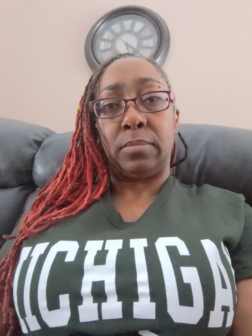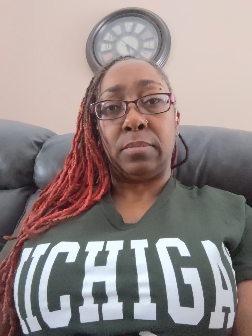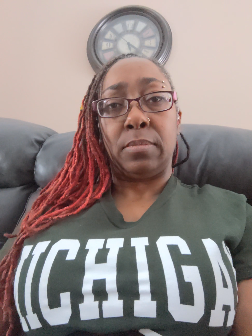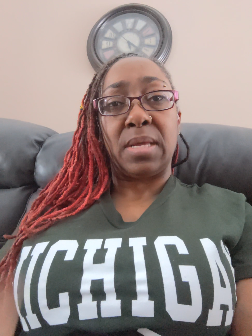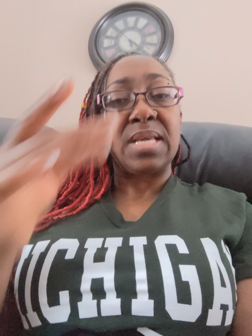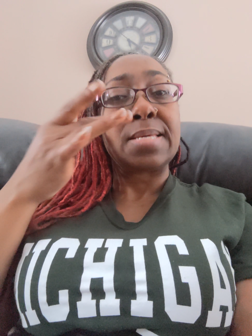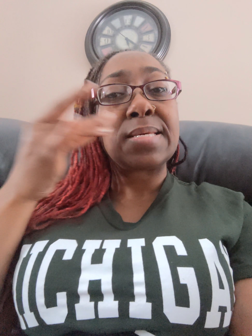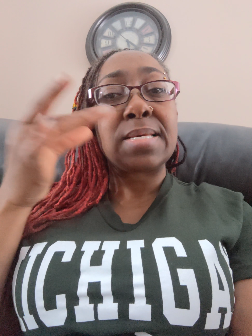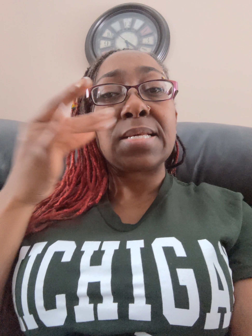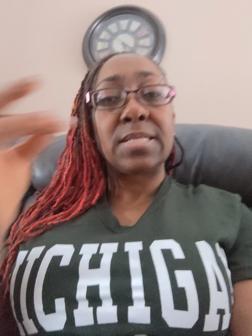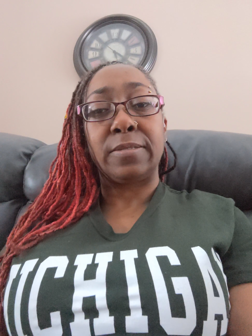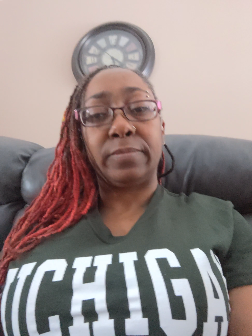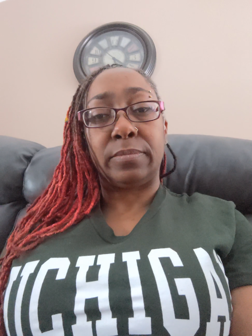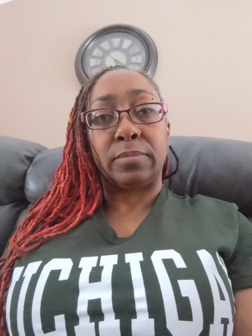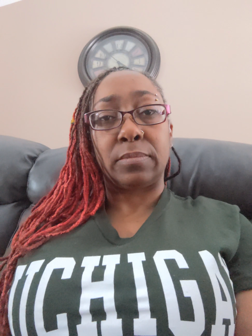kitty